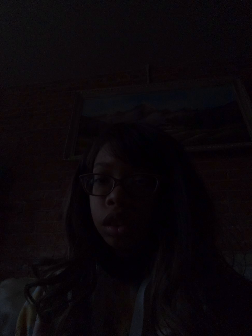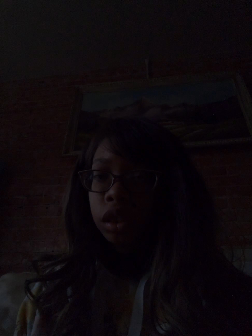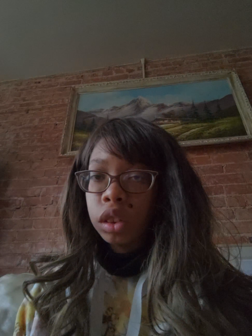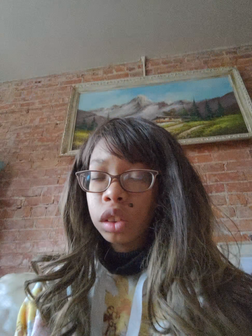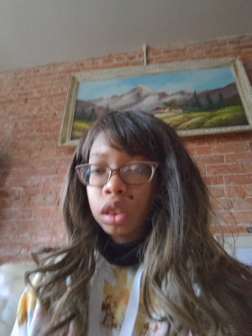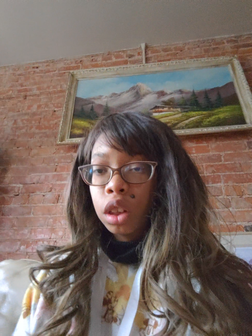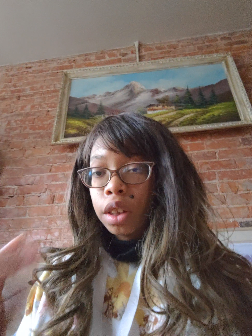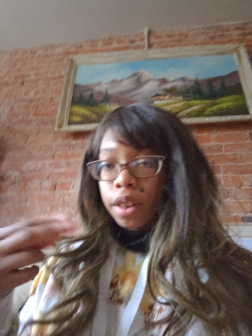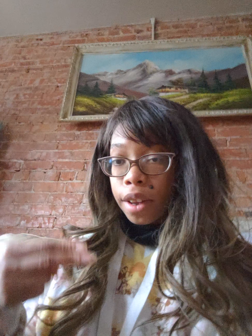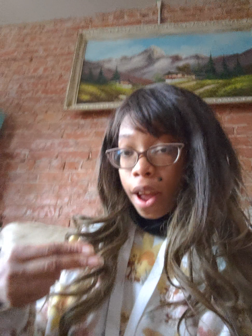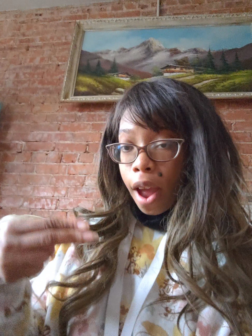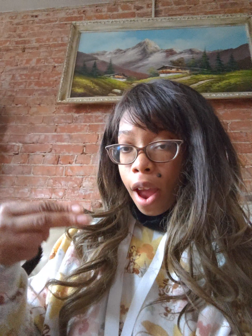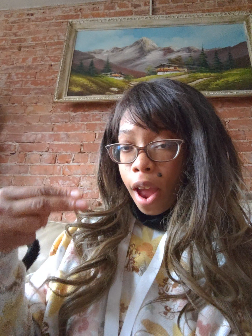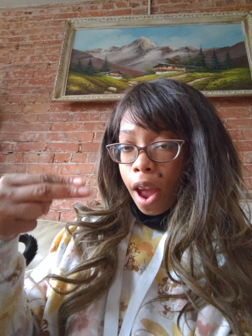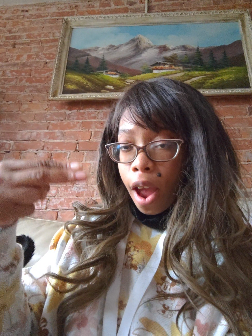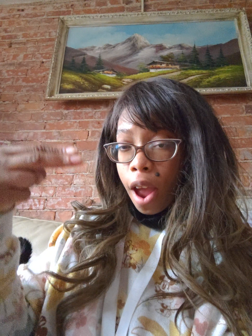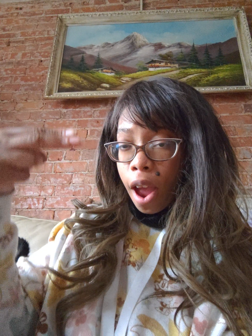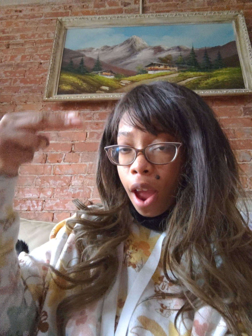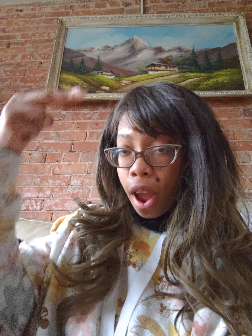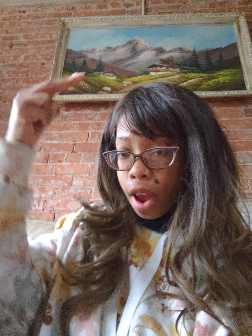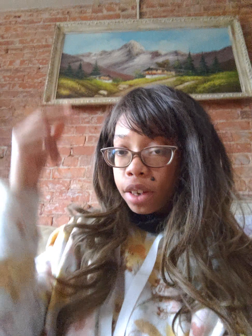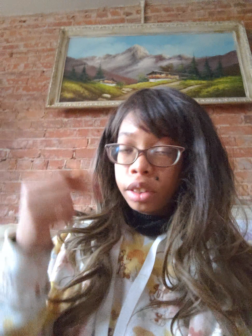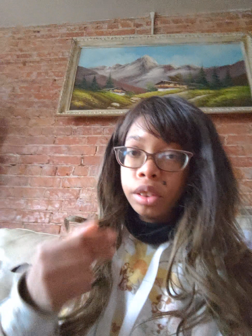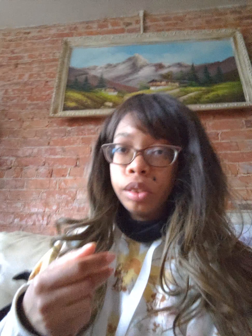high